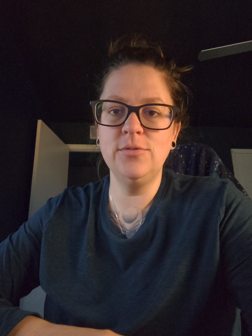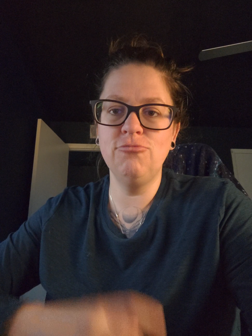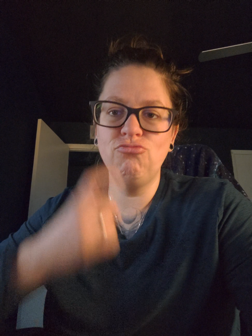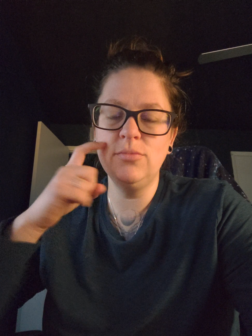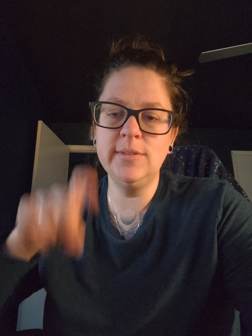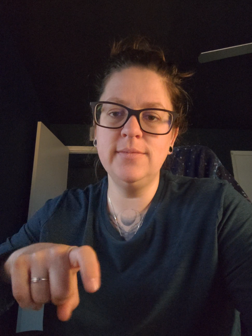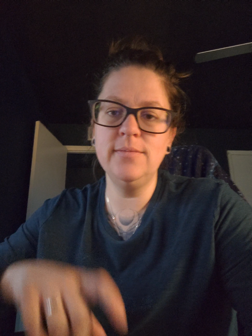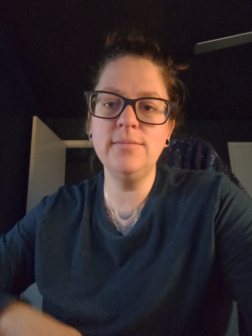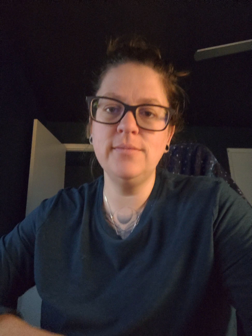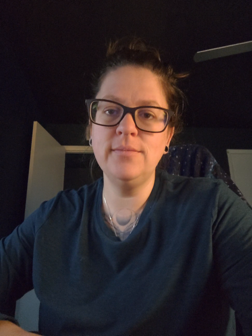cry